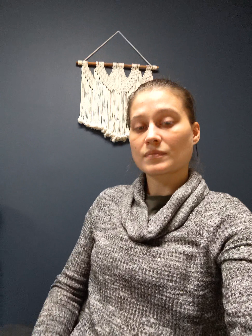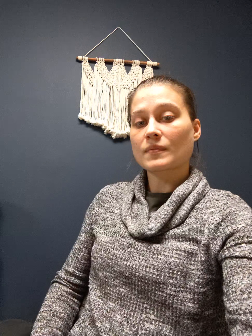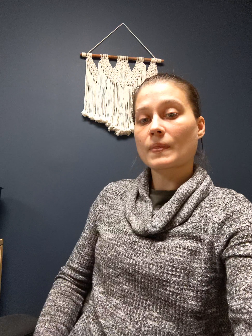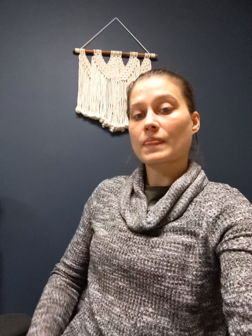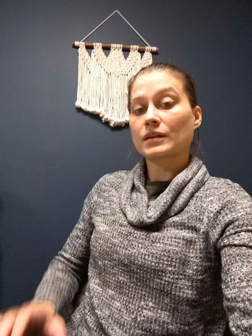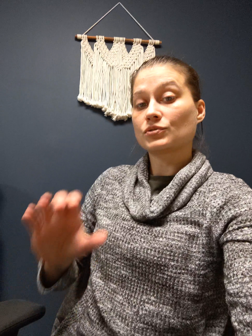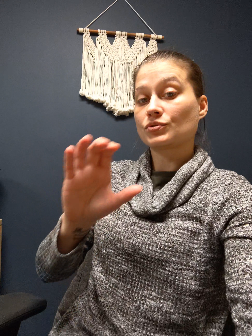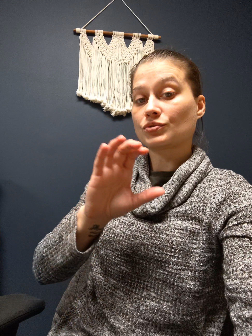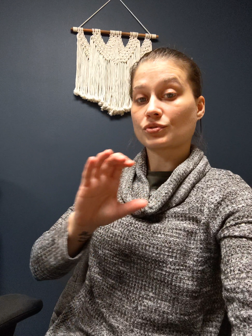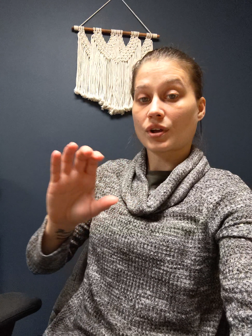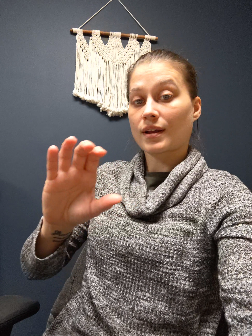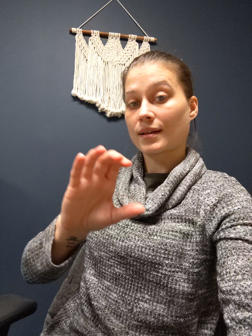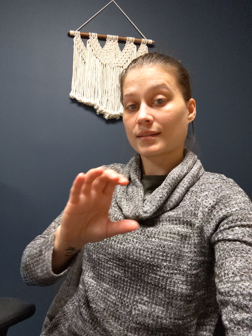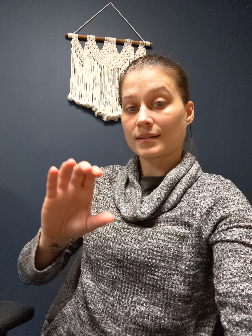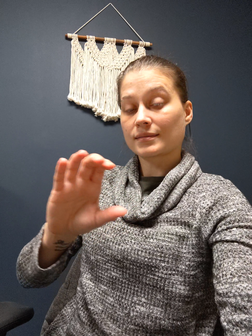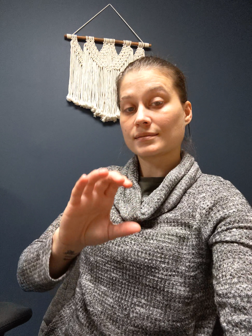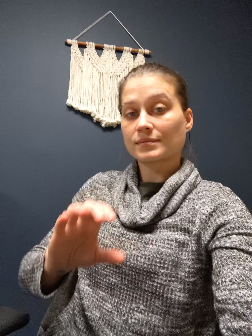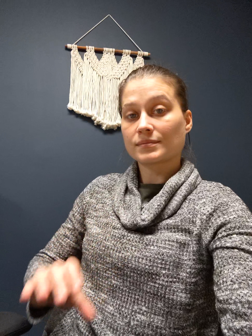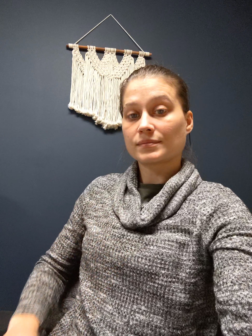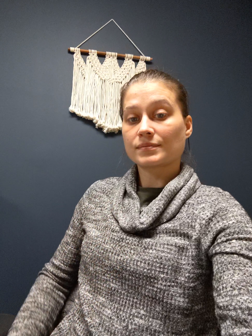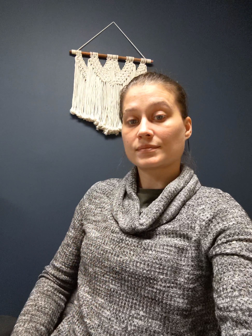chocolate